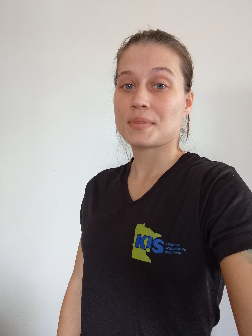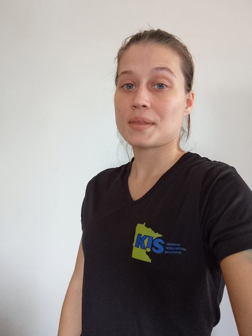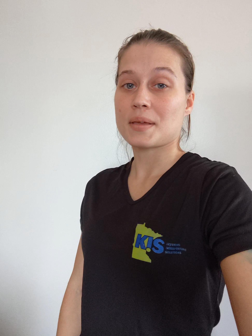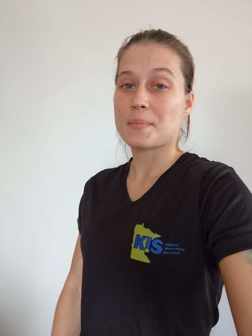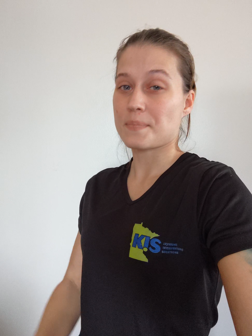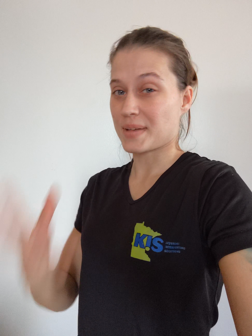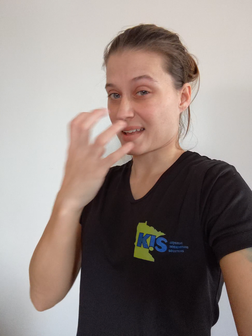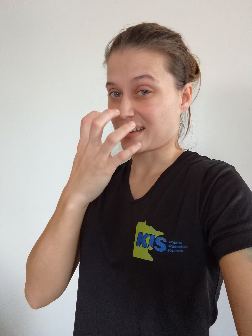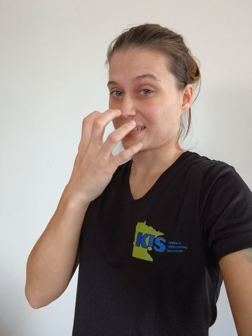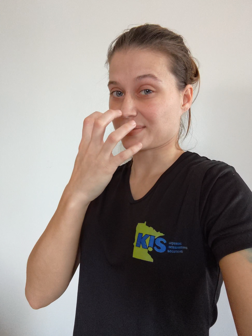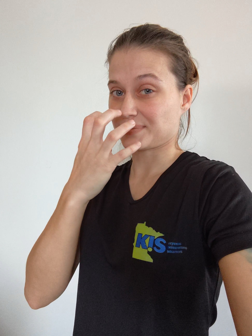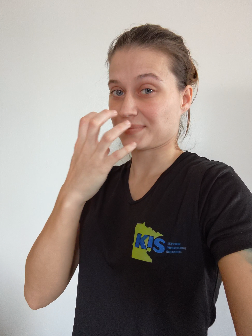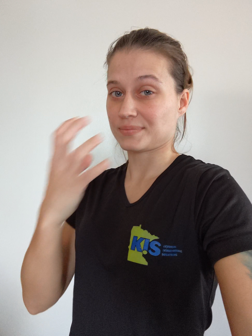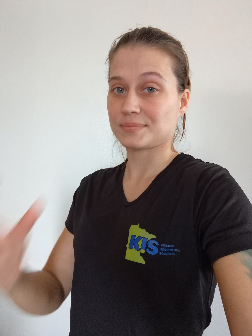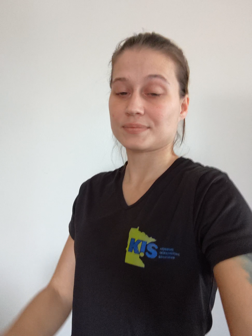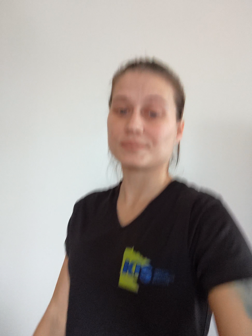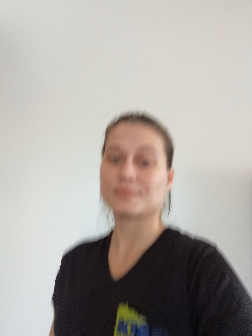mad